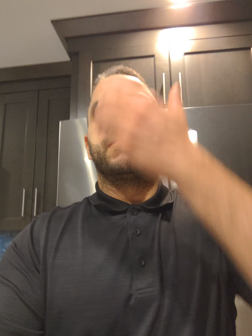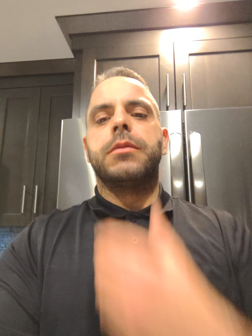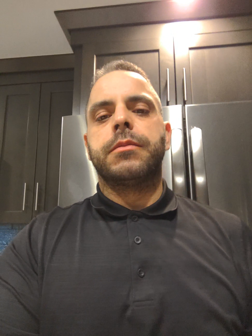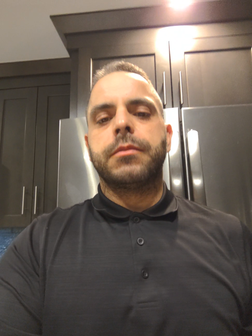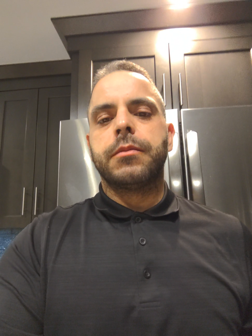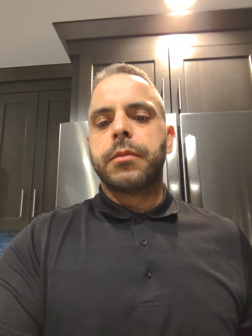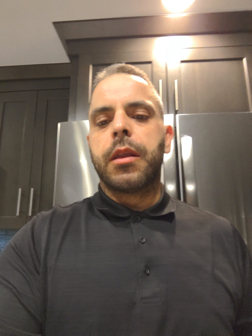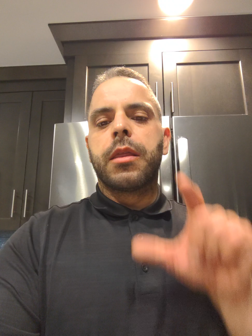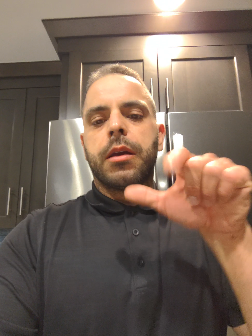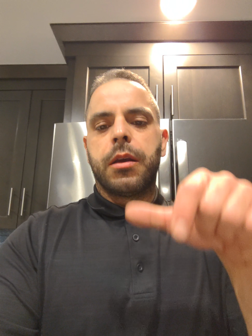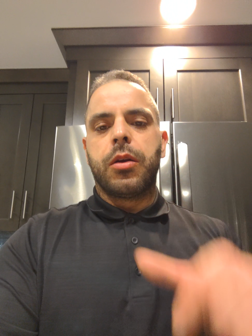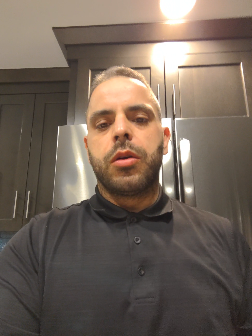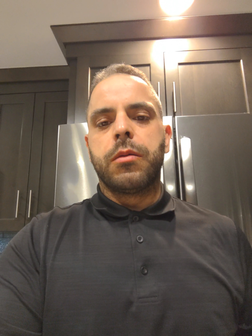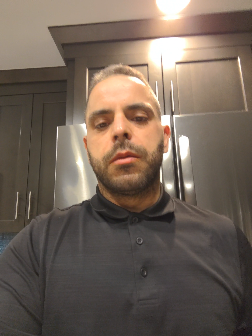later